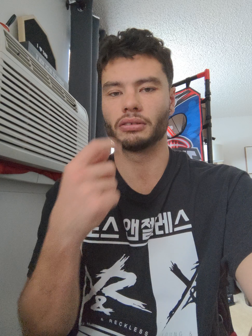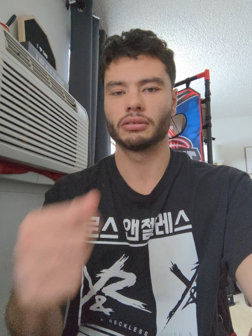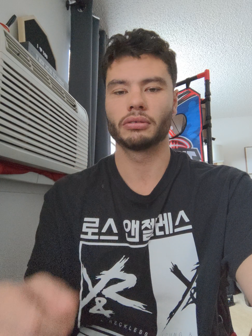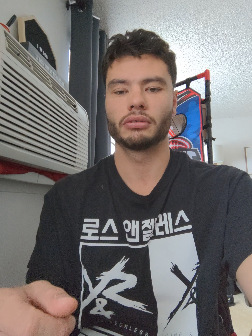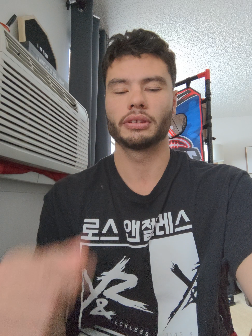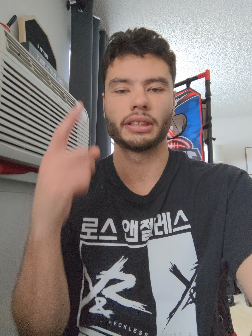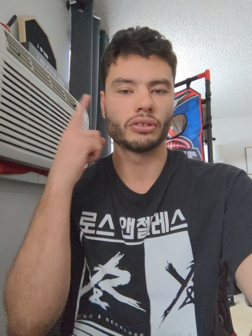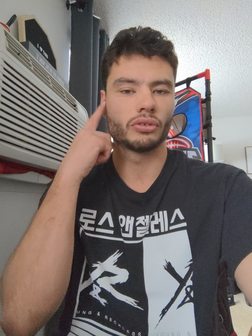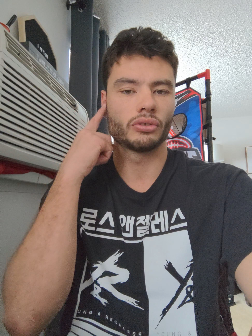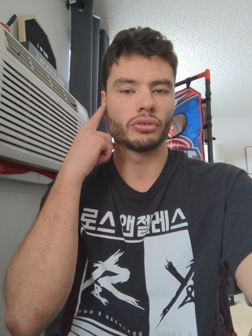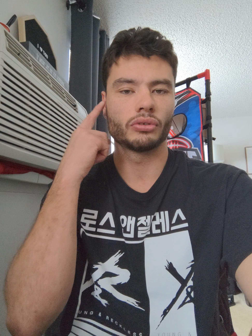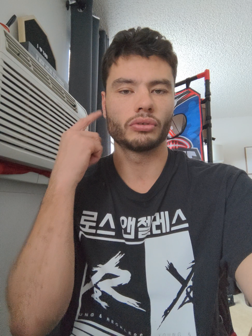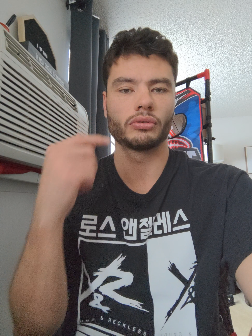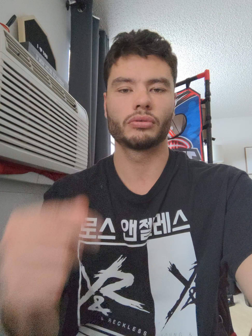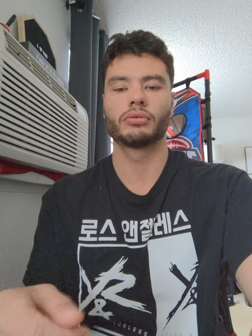ear